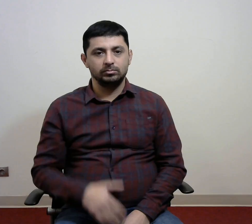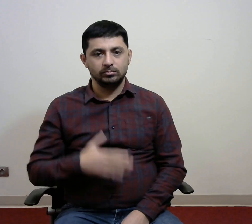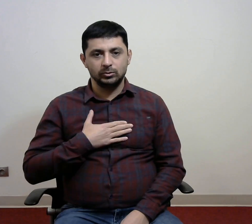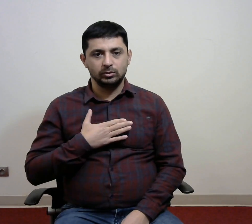mən